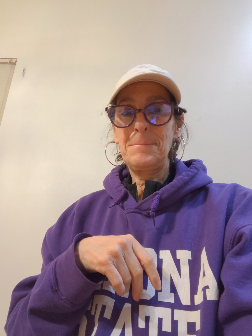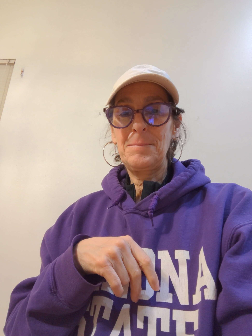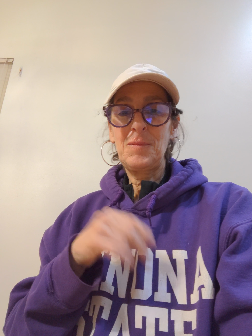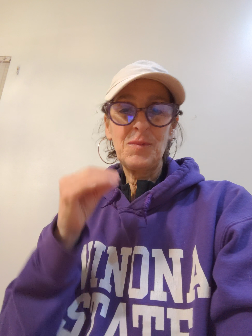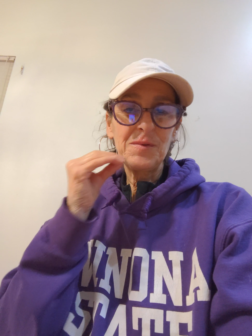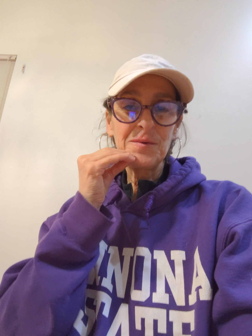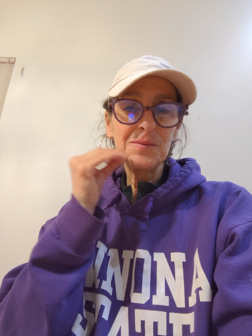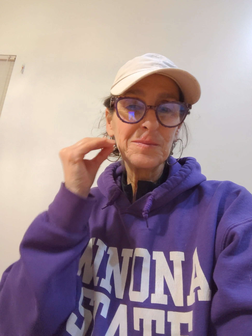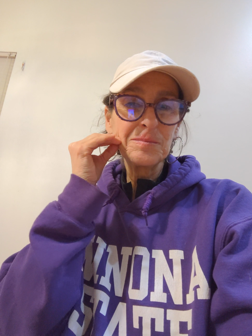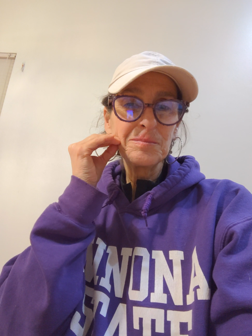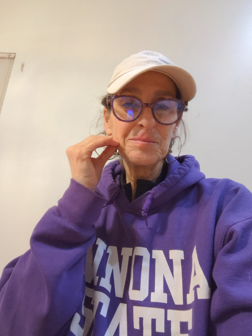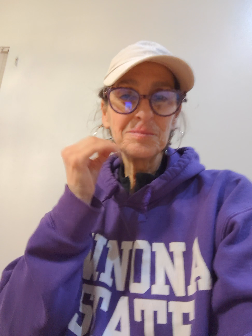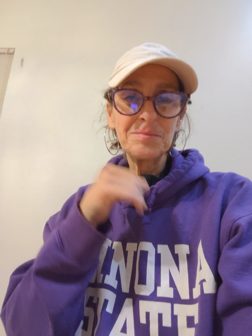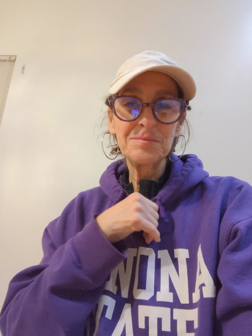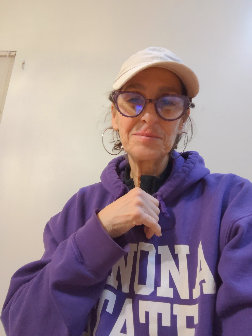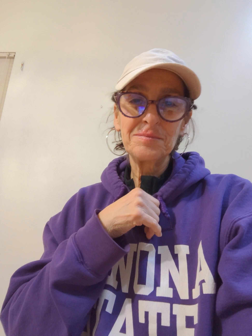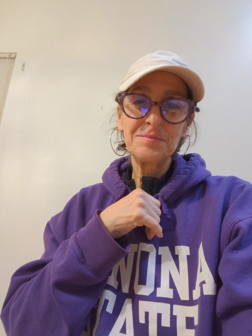home